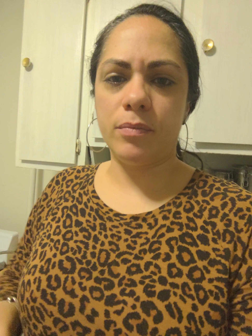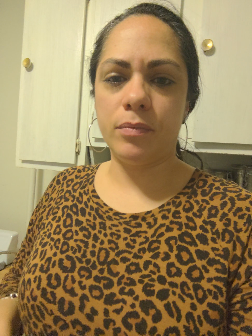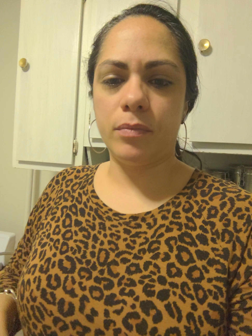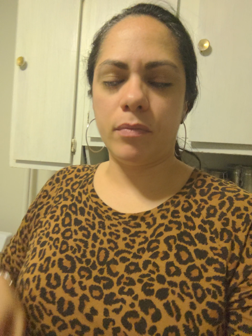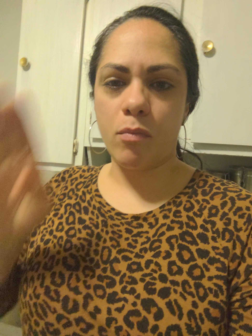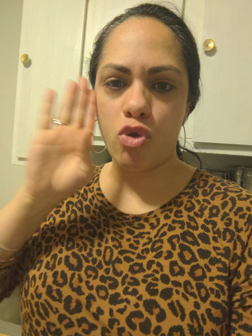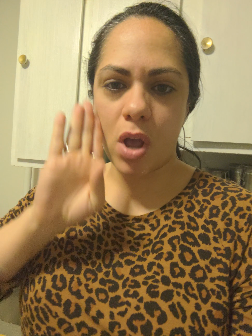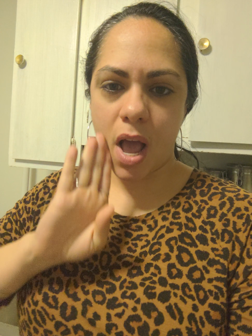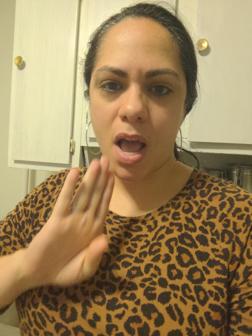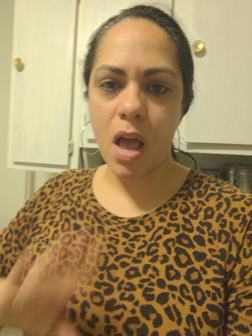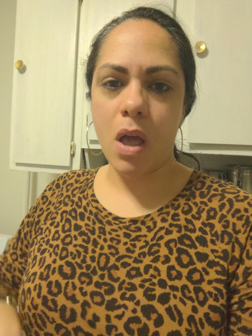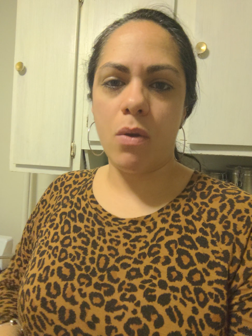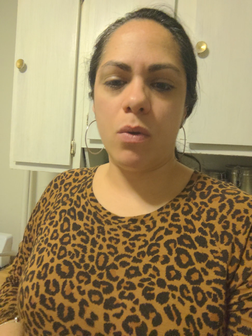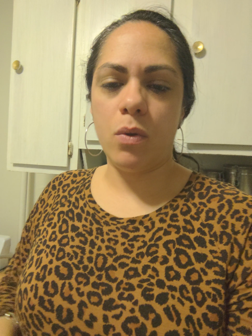brown